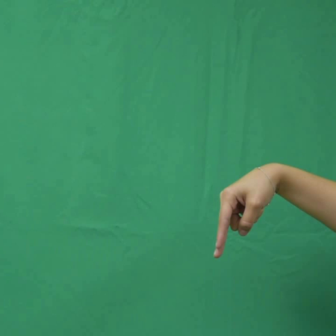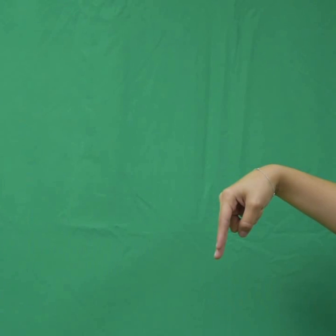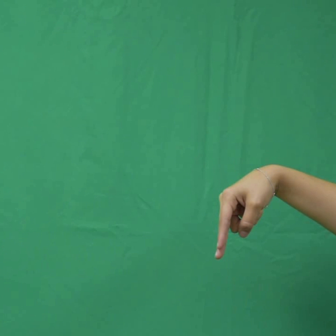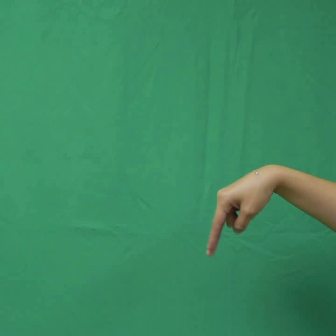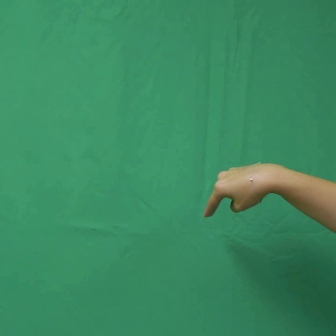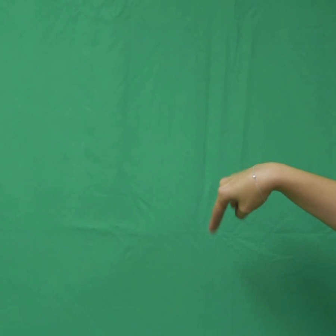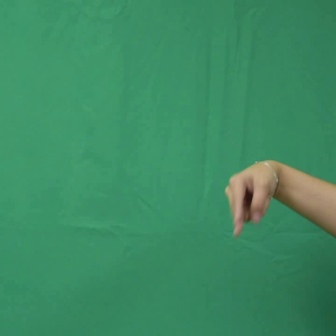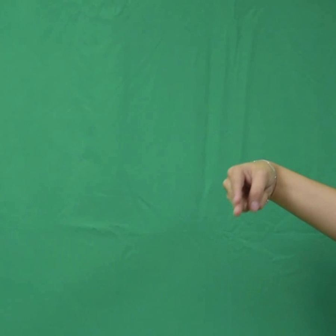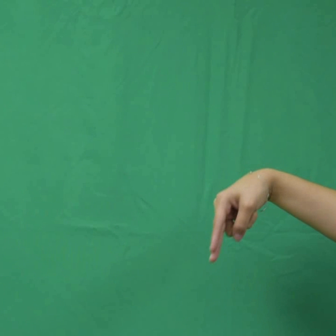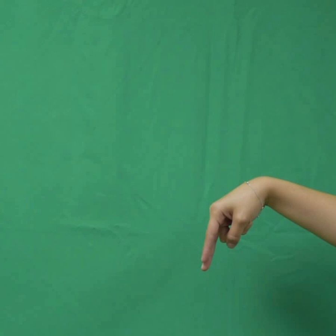Ñ